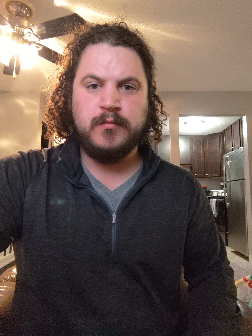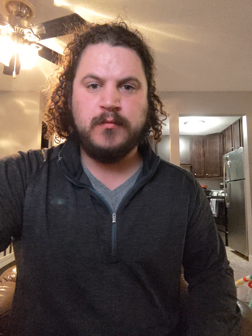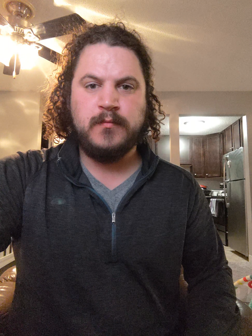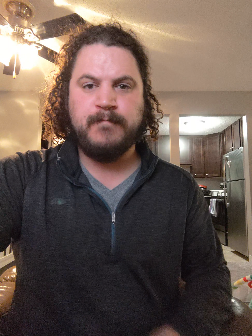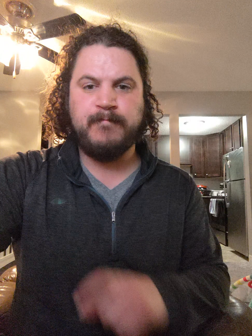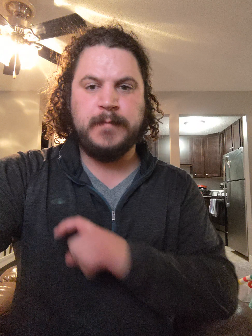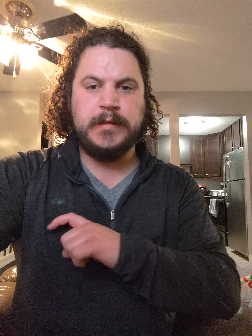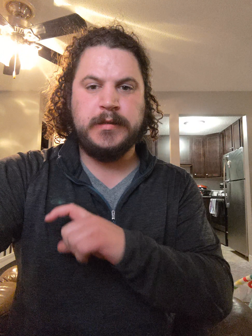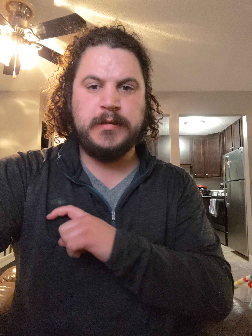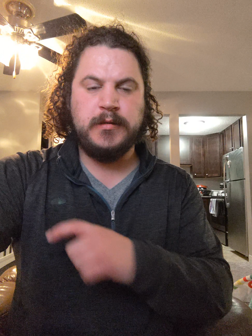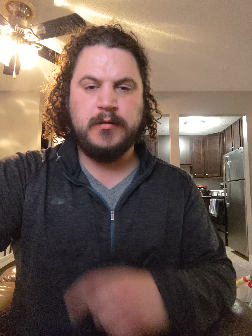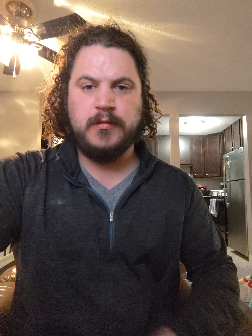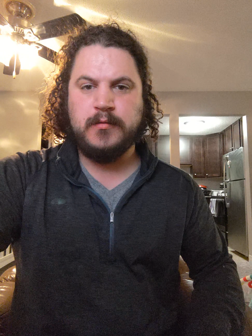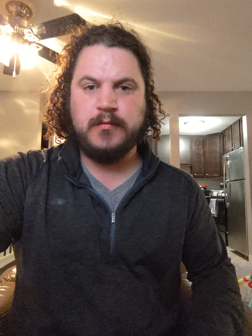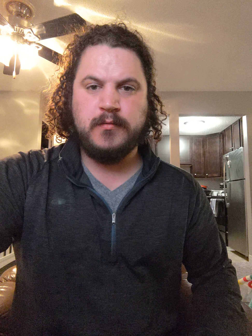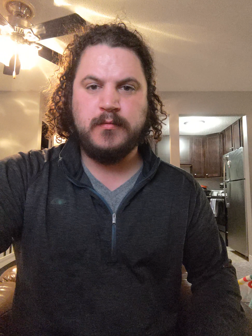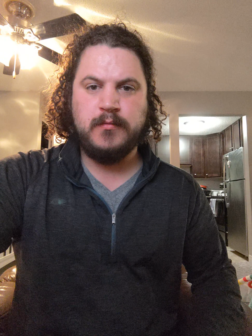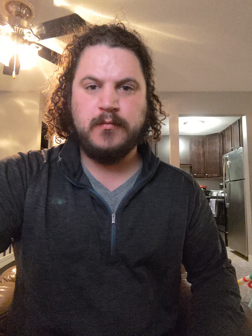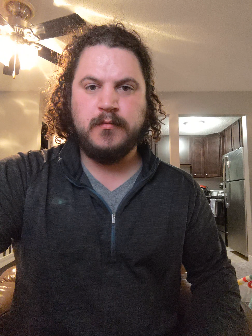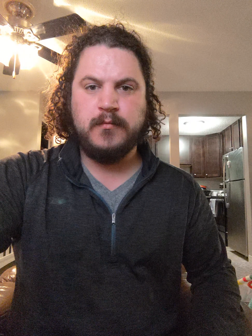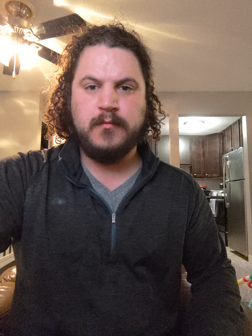police